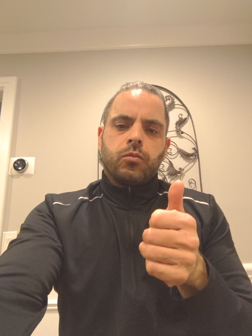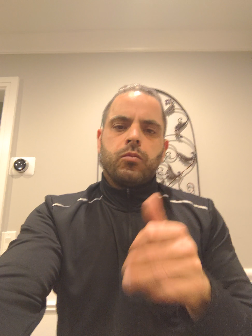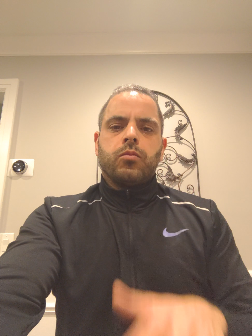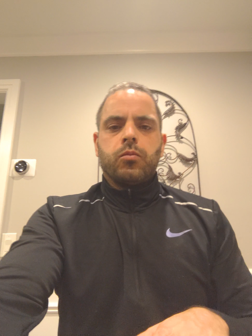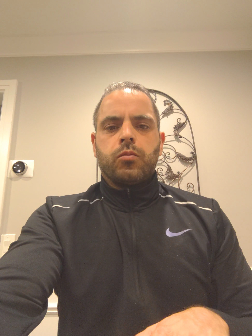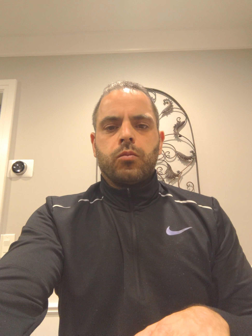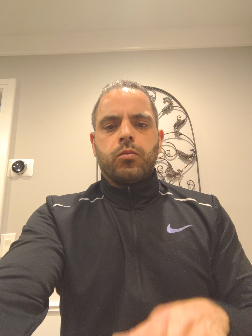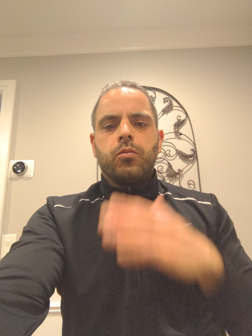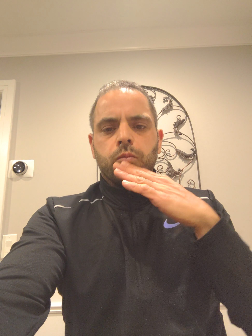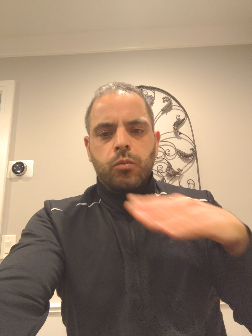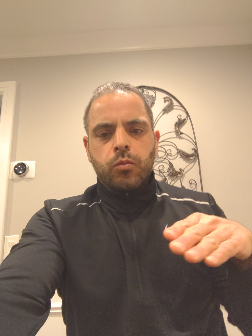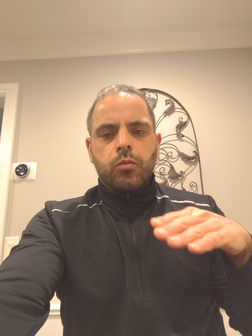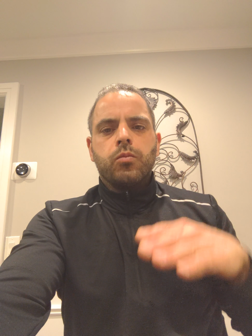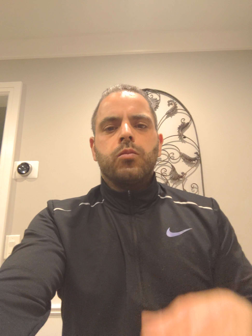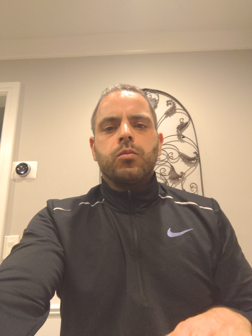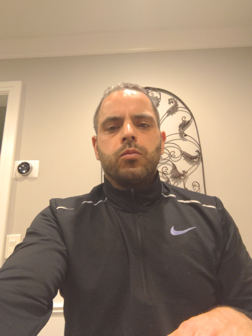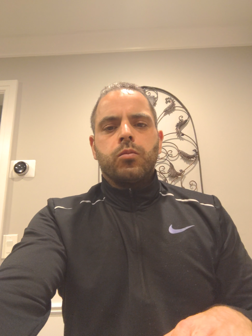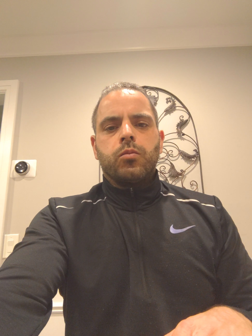quiet